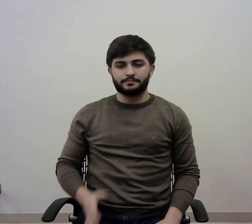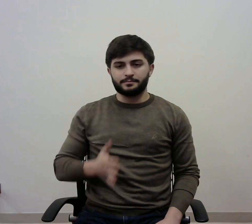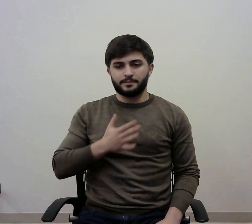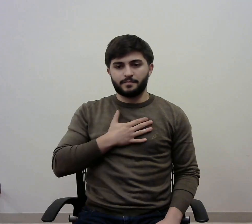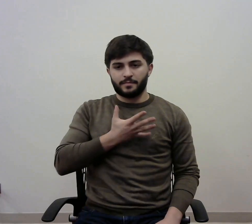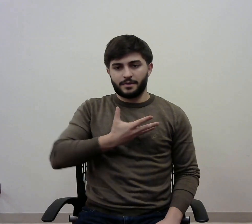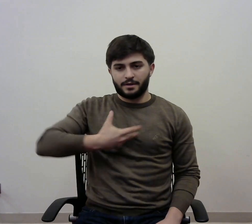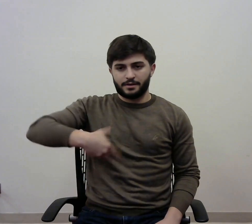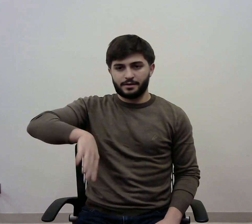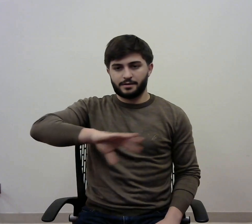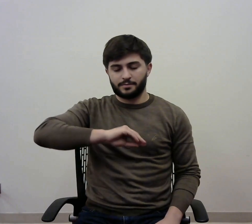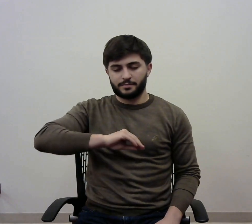biz